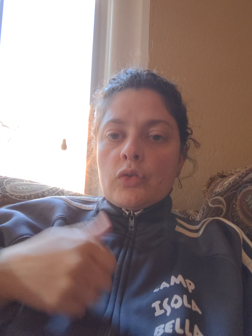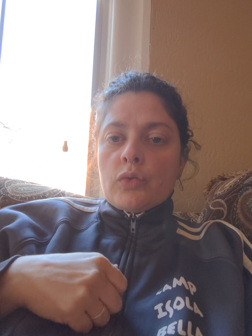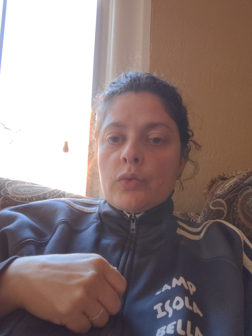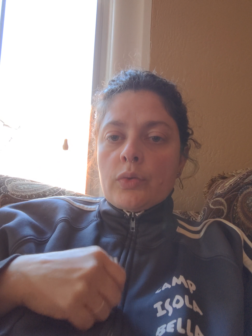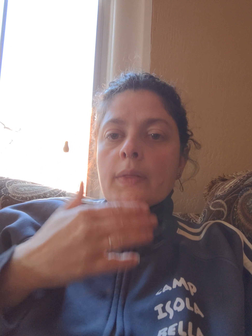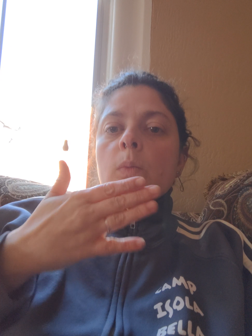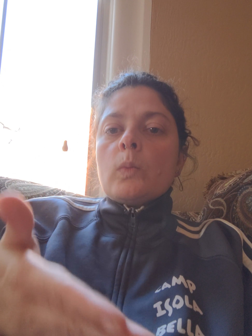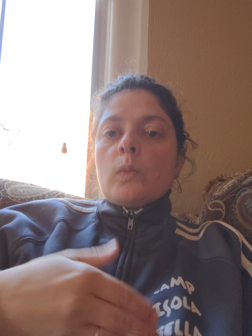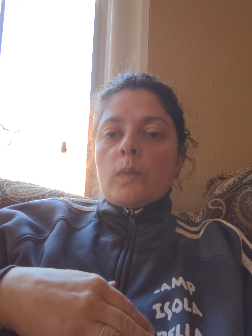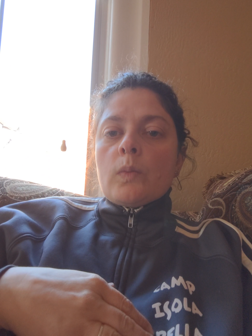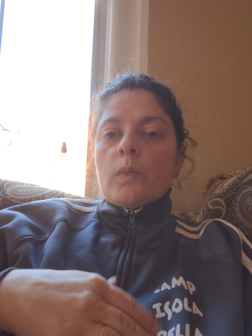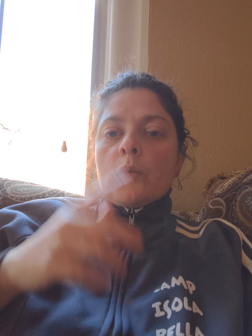thank you